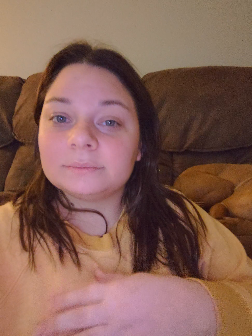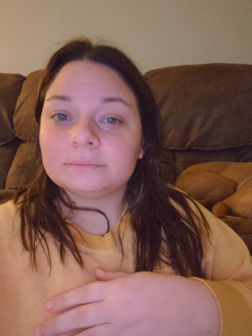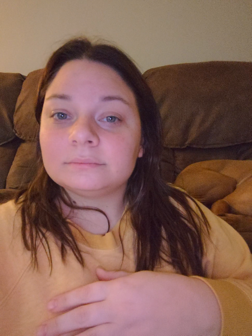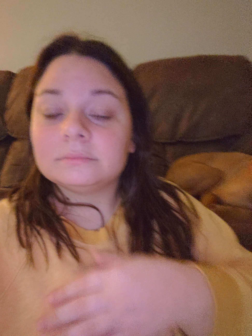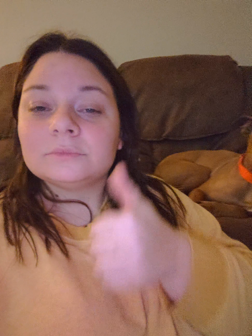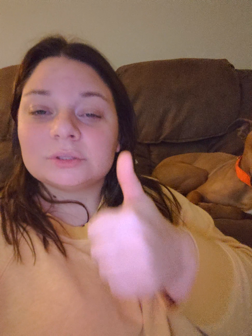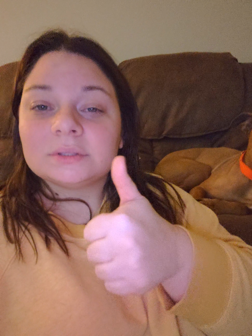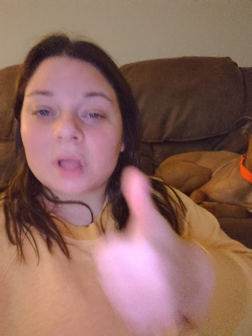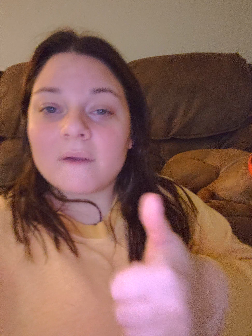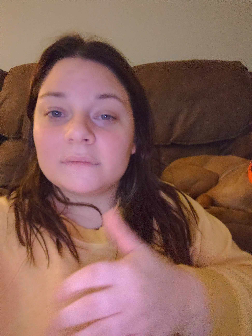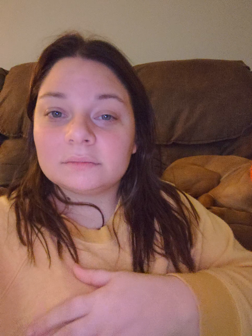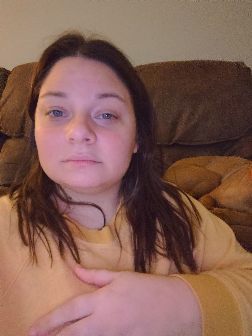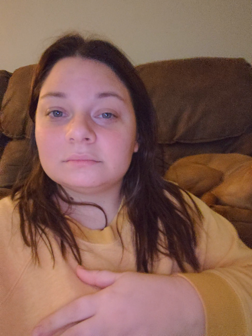yourself